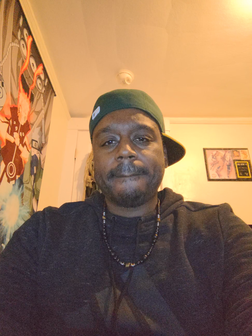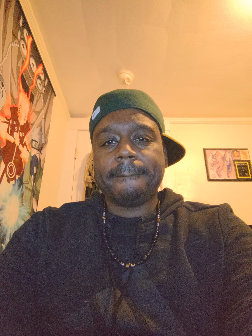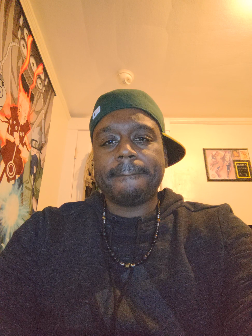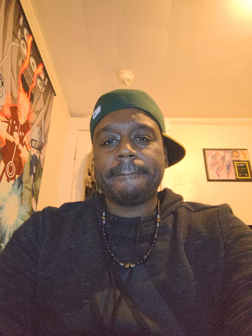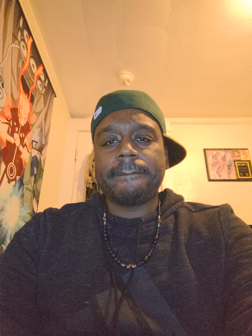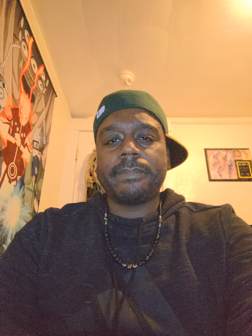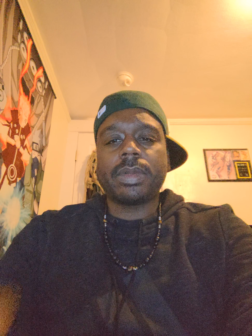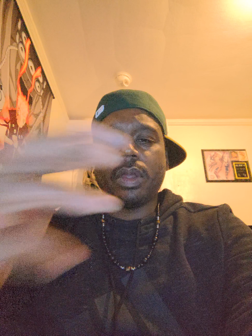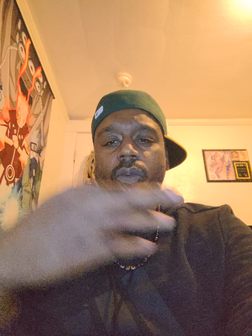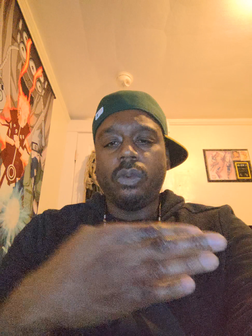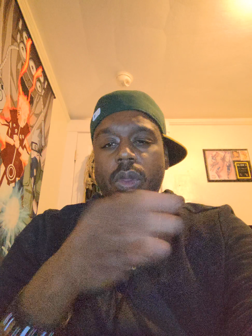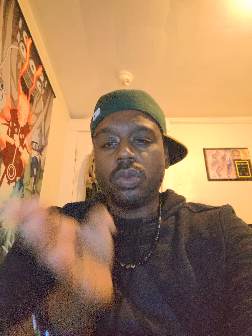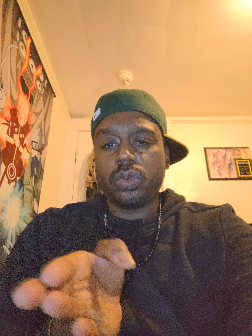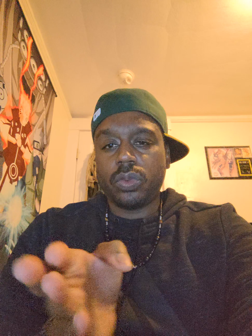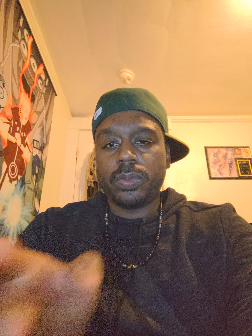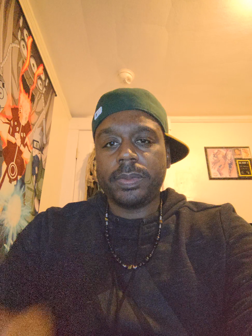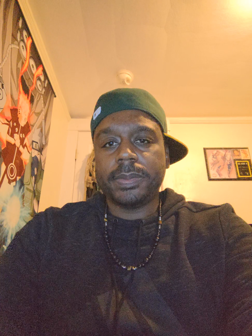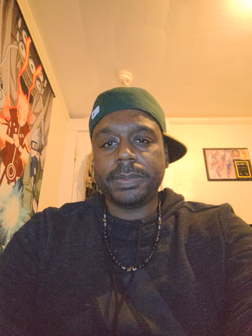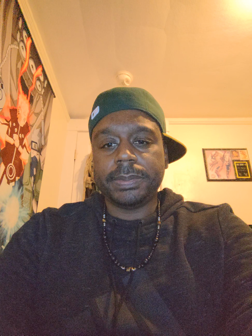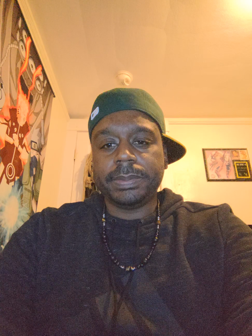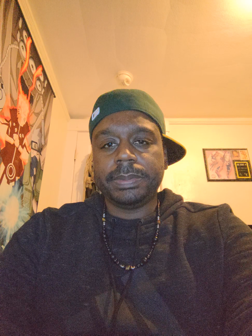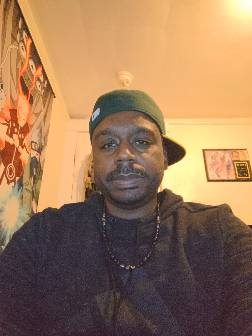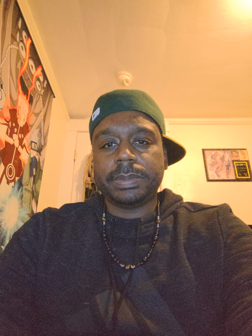room